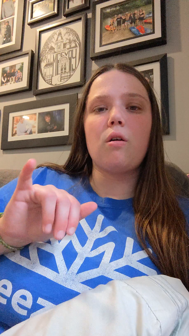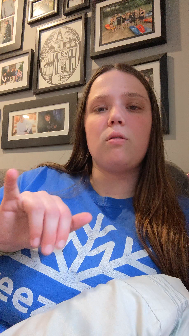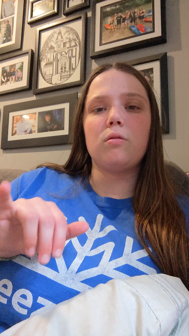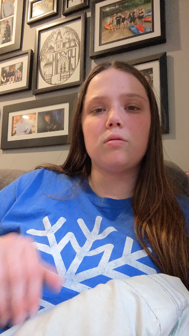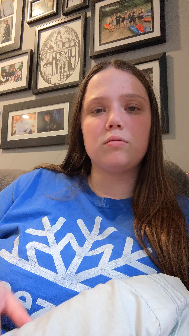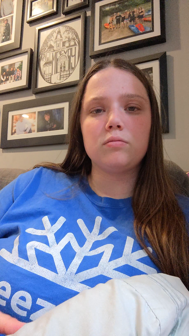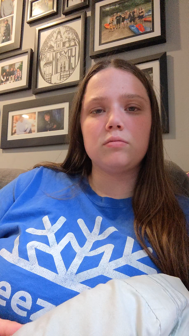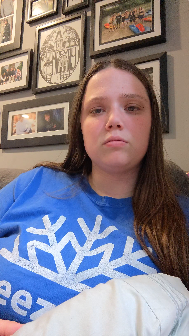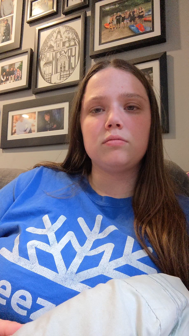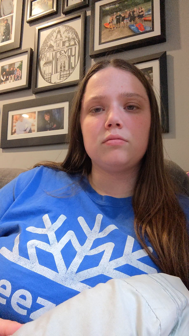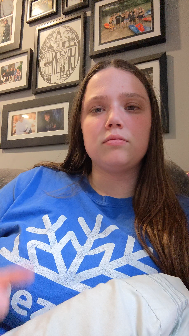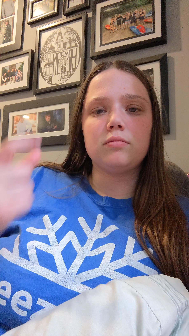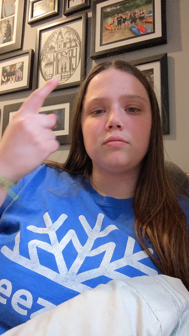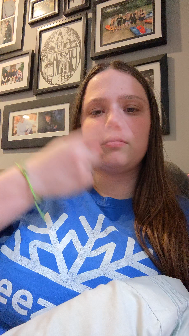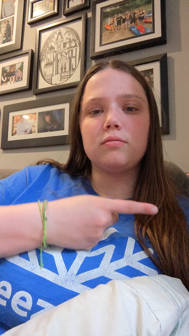day